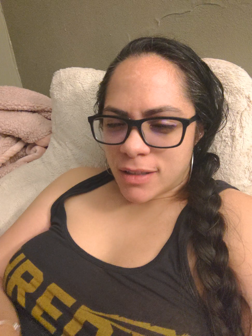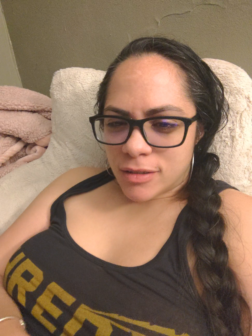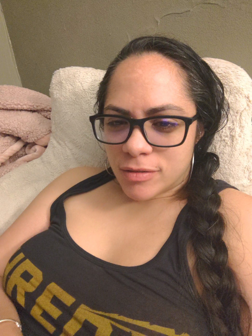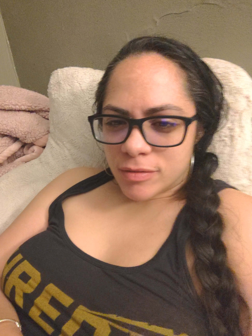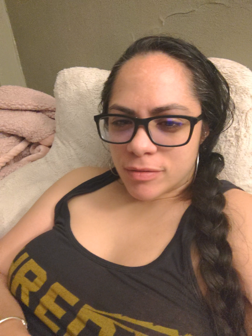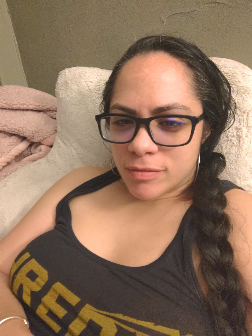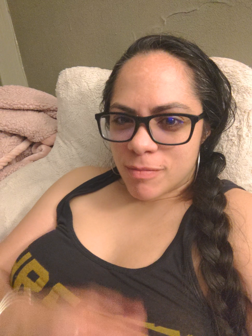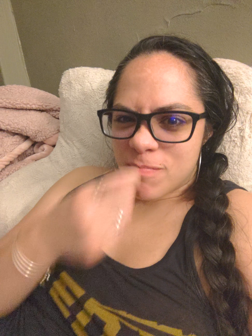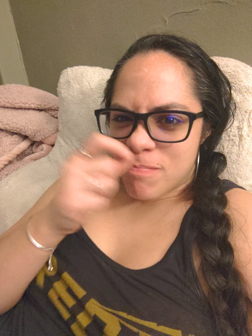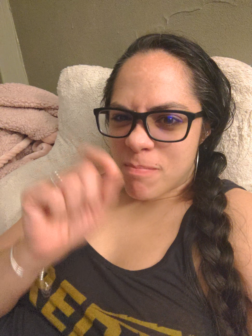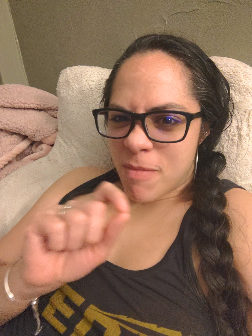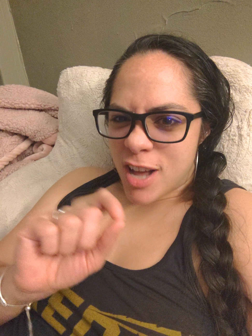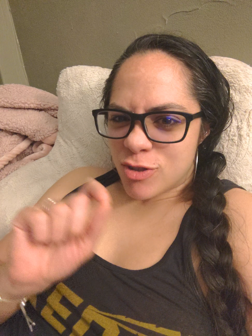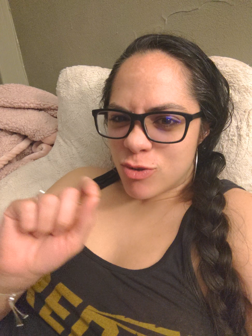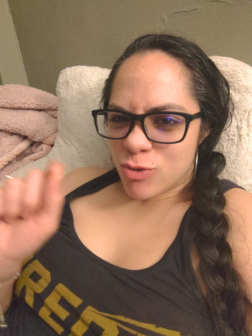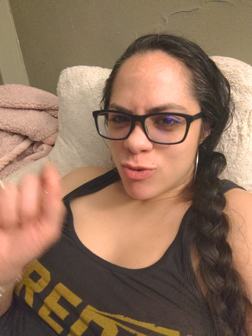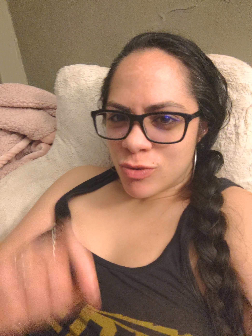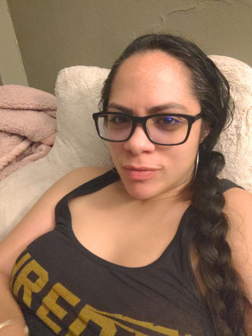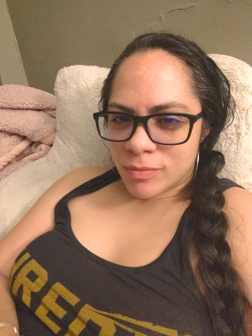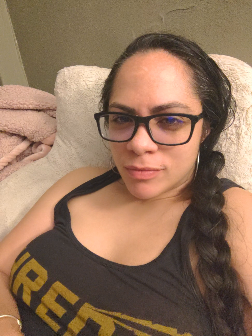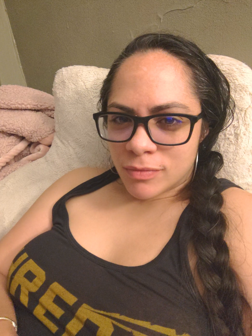pencil